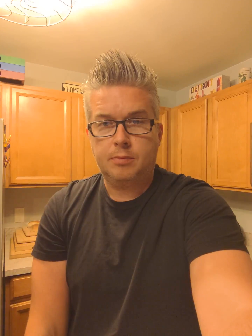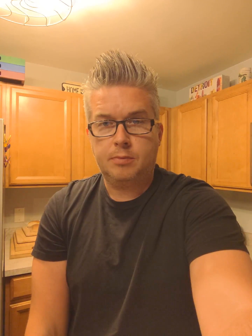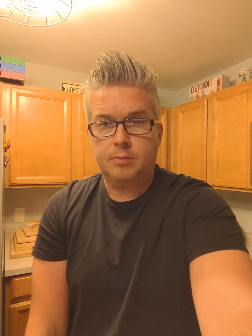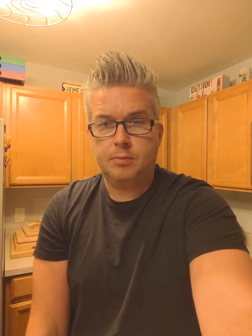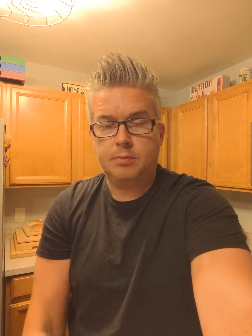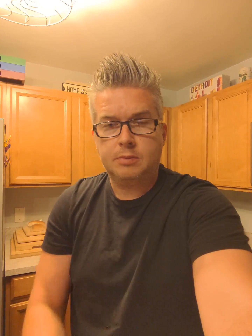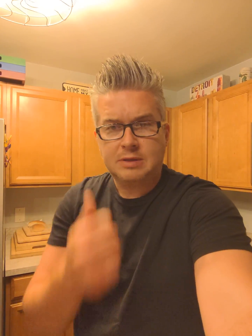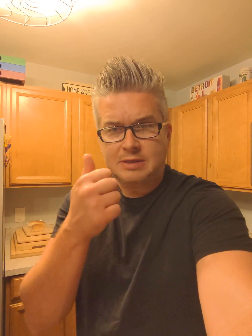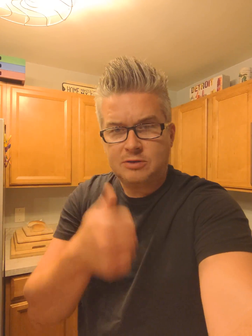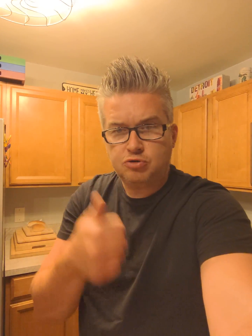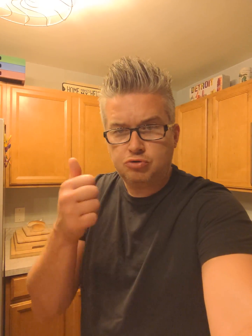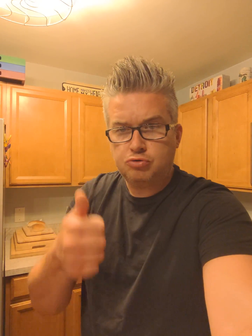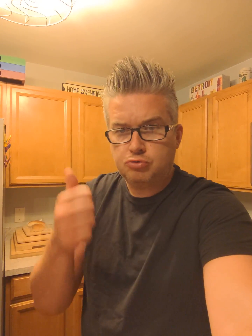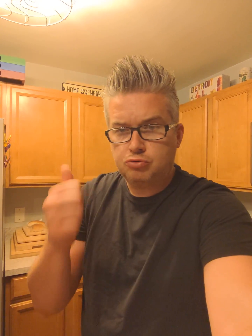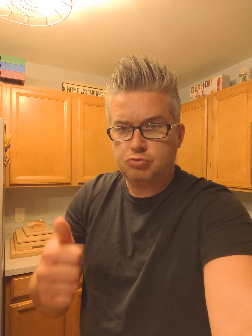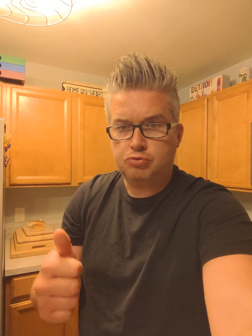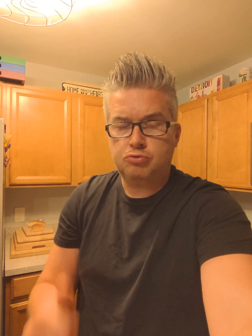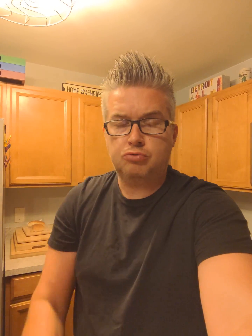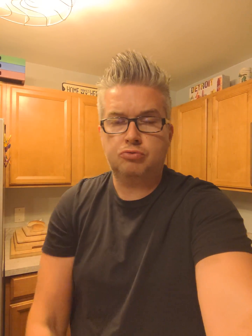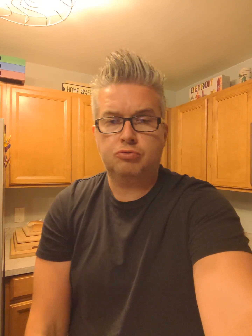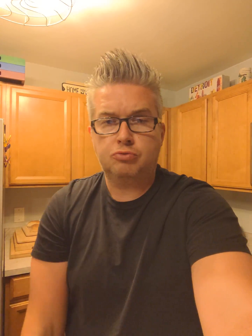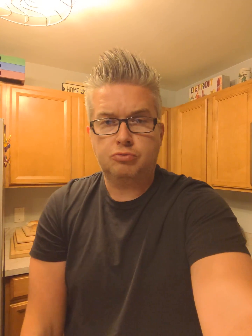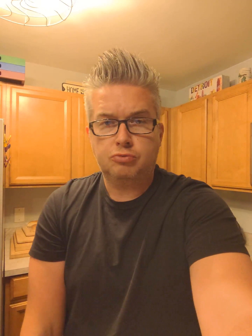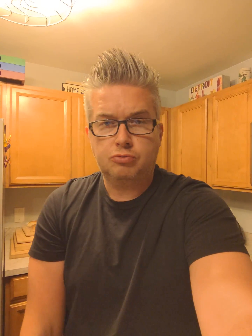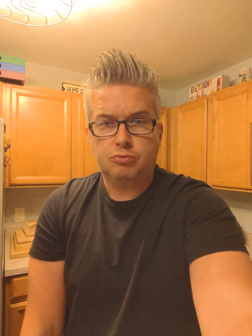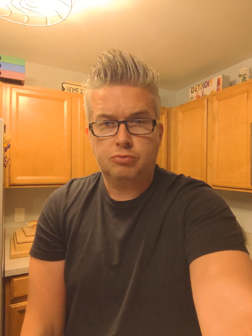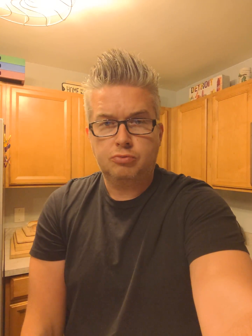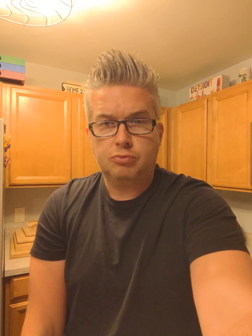each